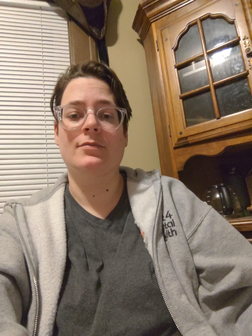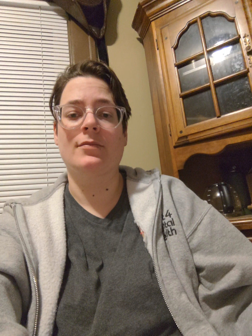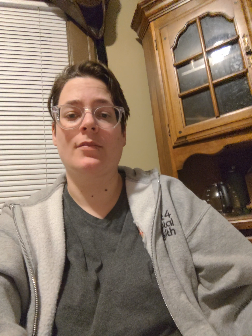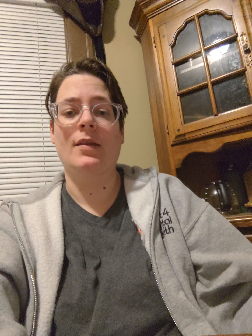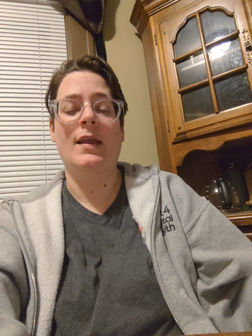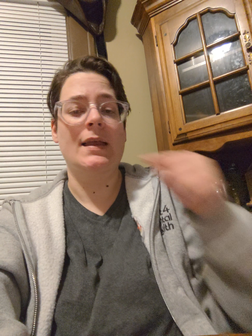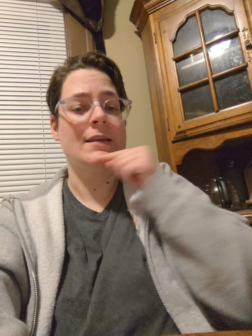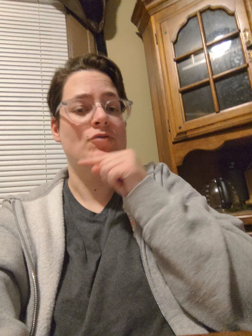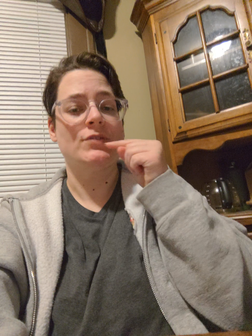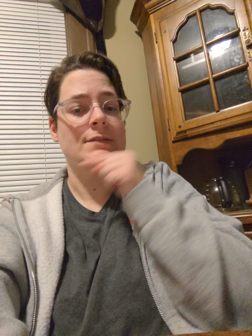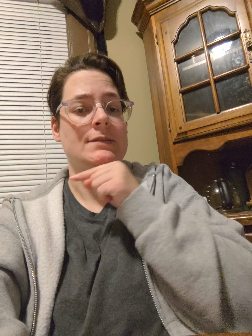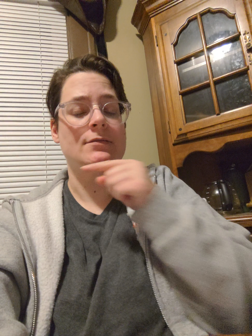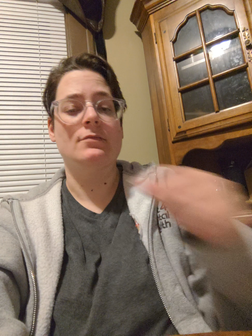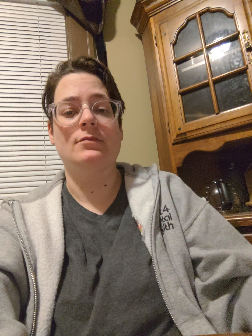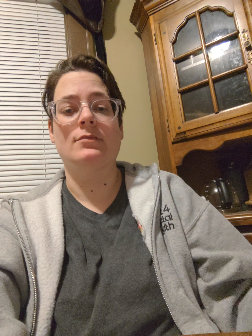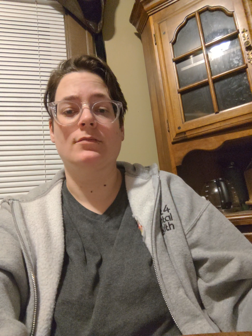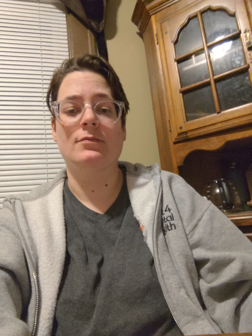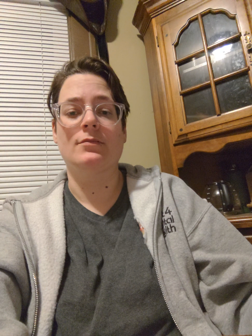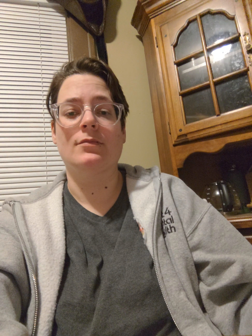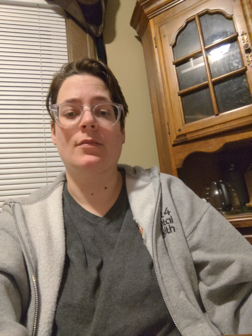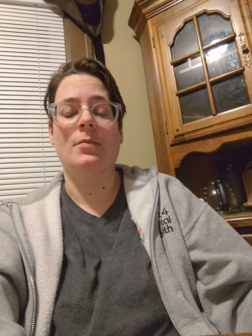carrot